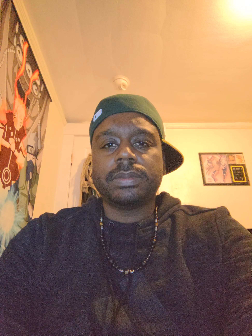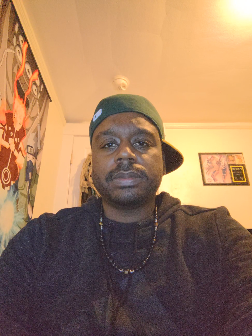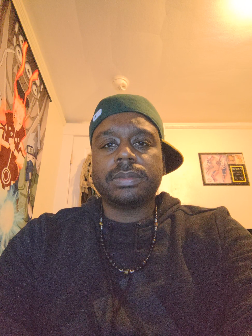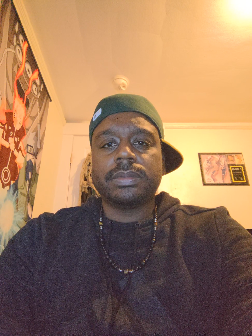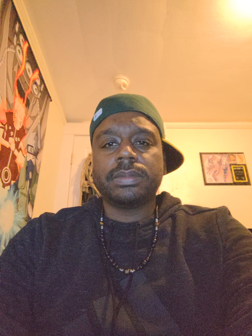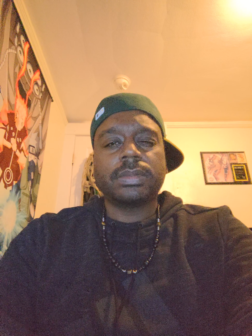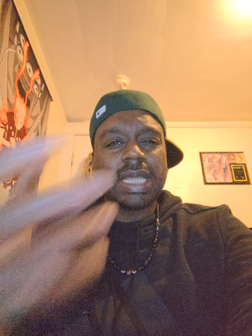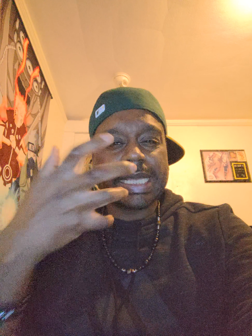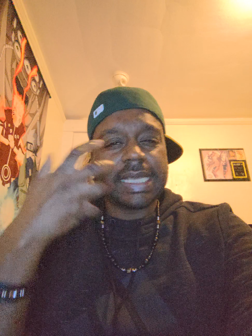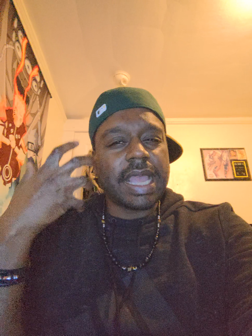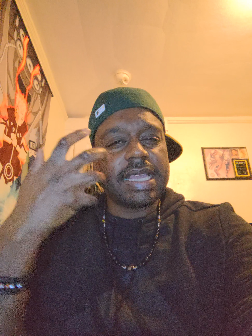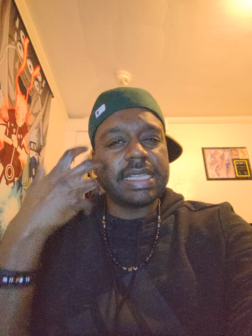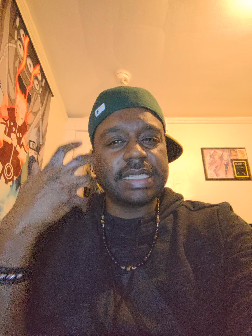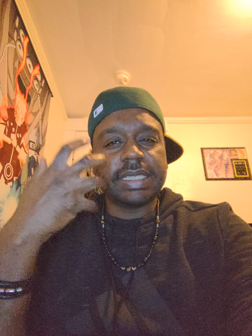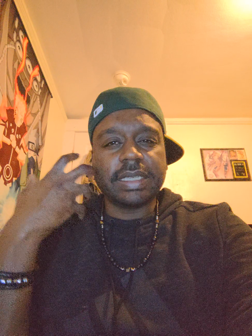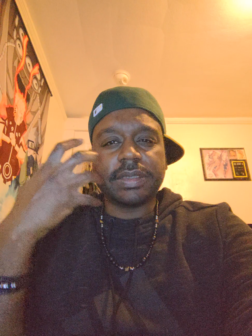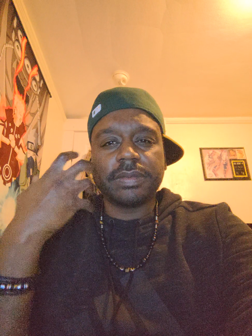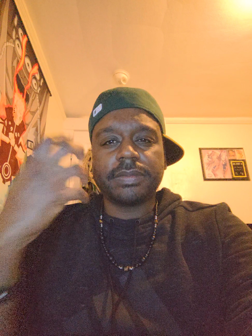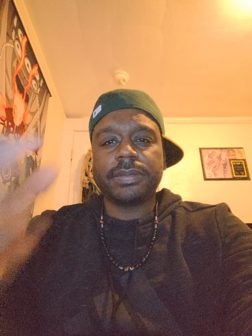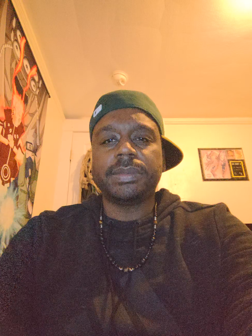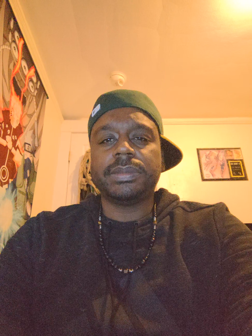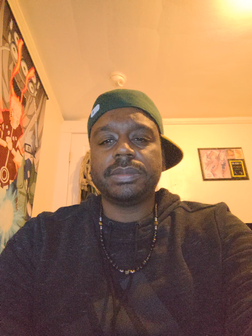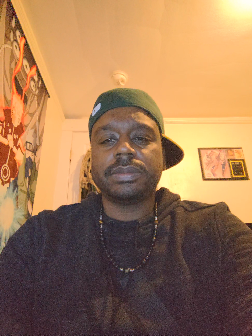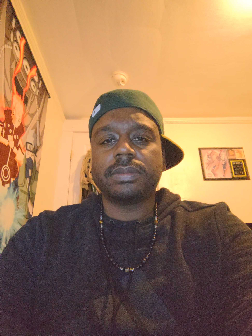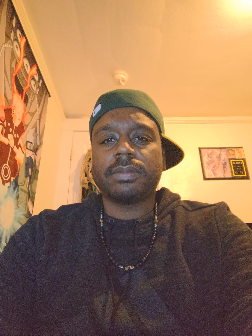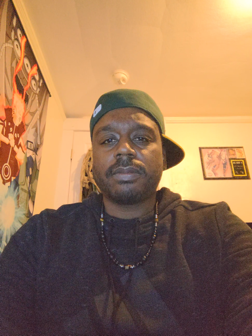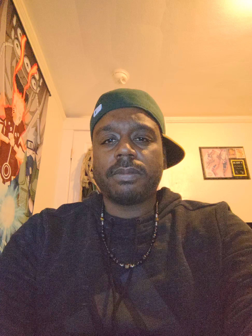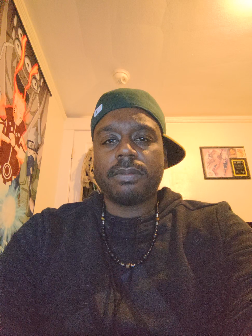tiger